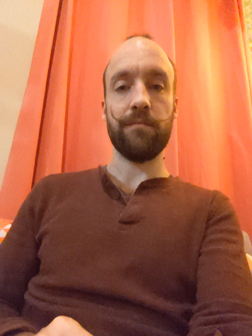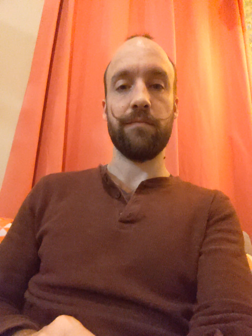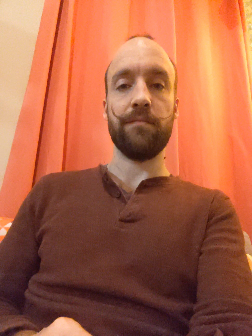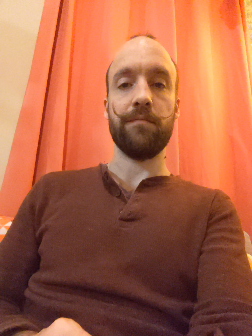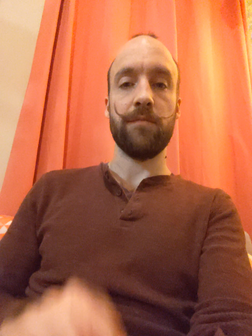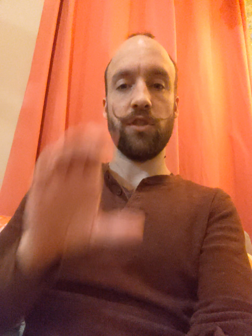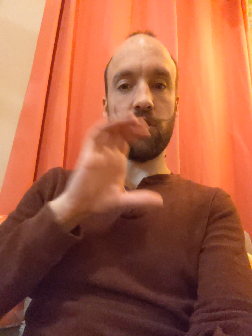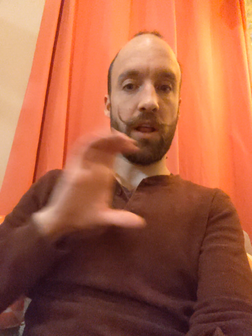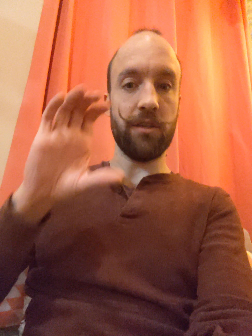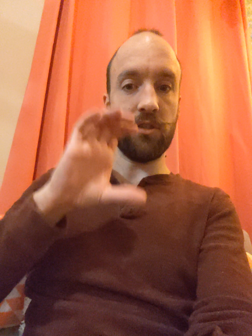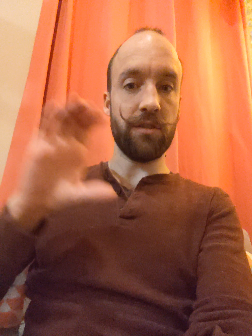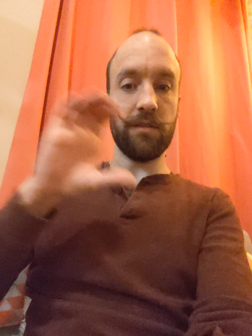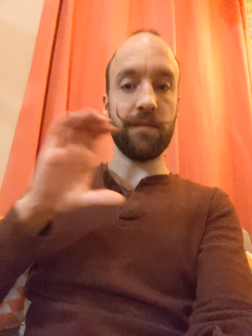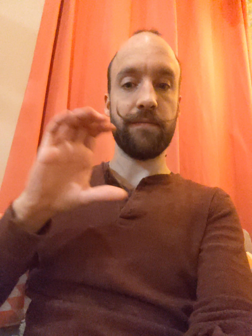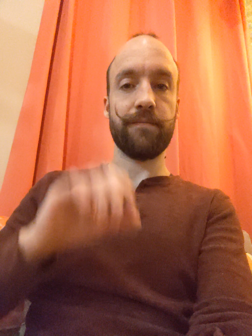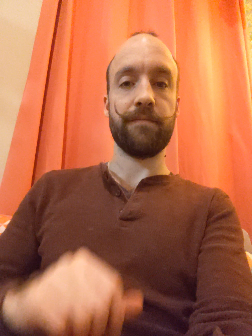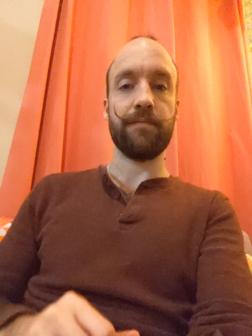chocolate